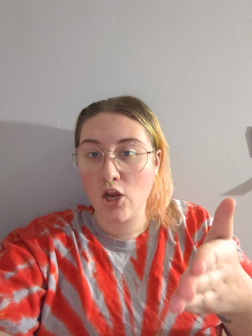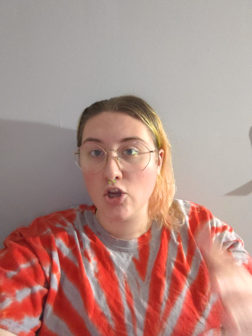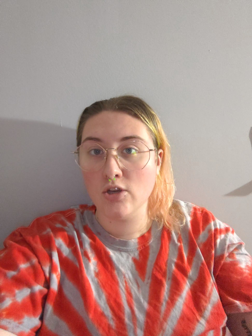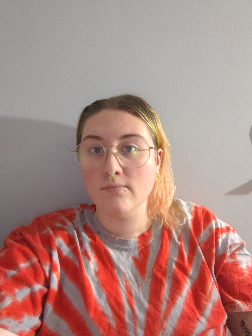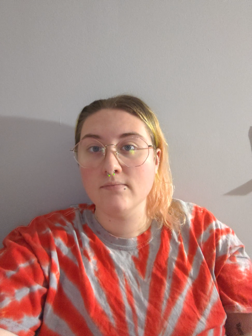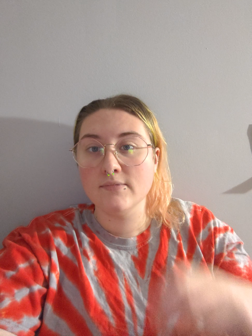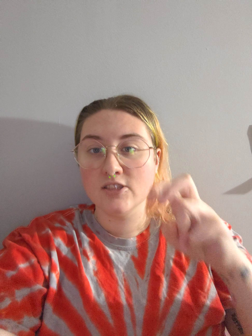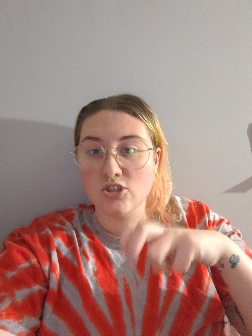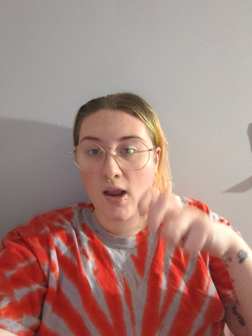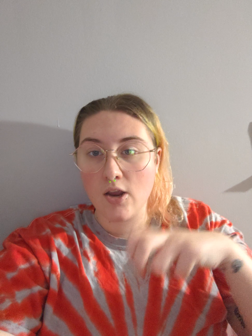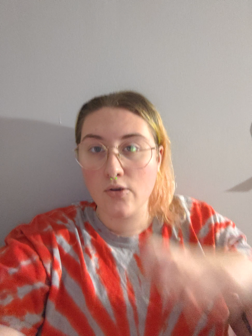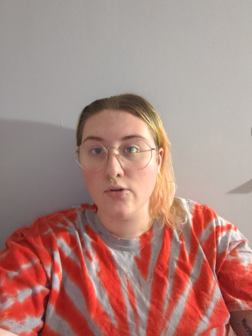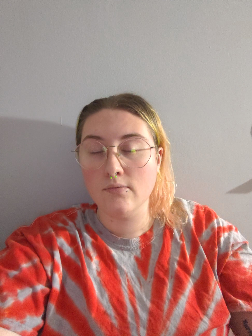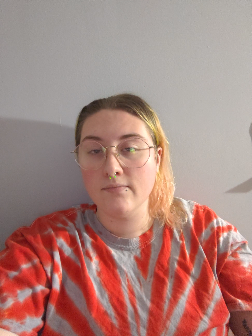chair